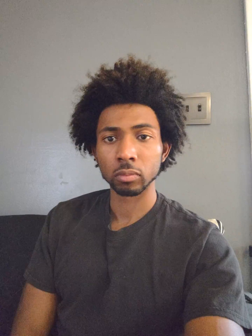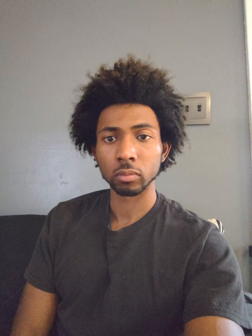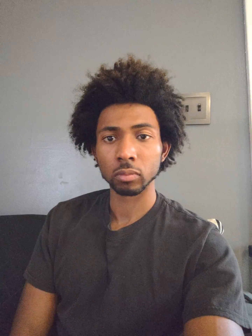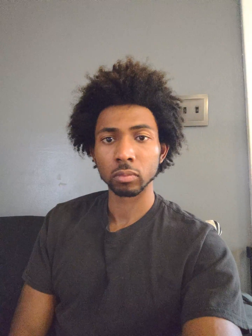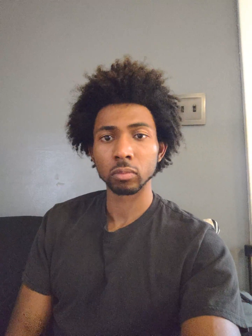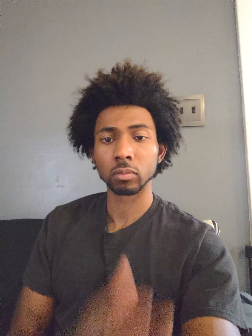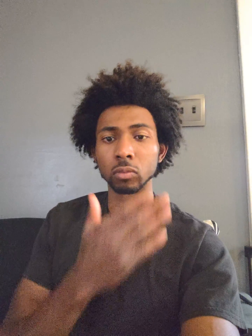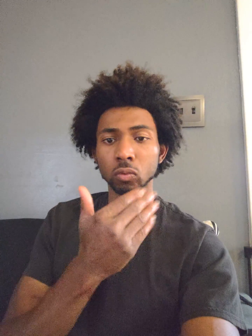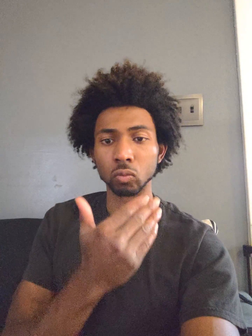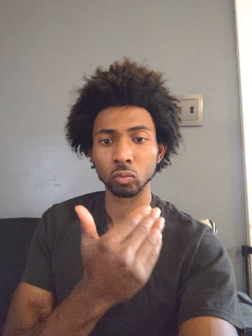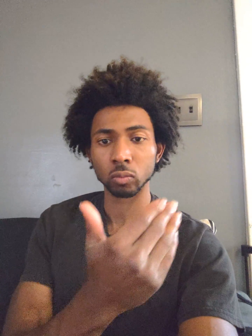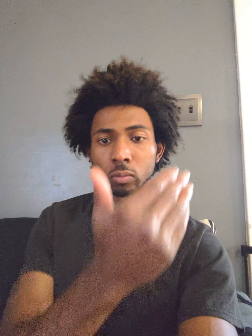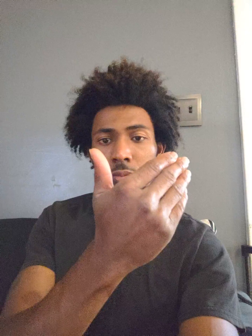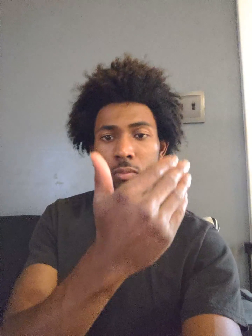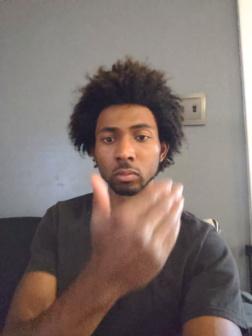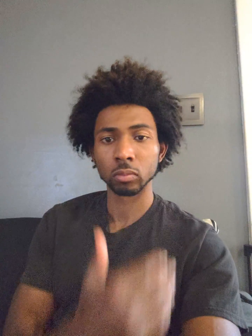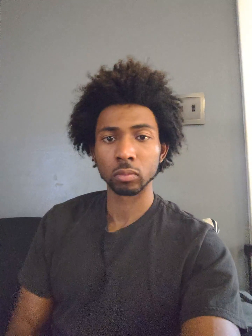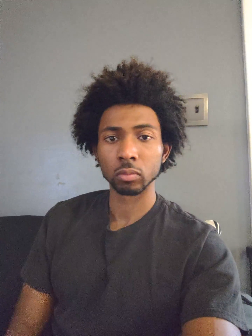butterfly